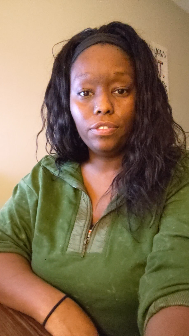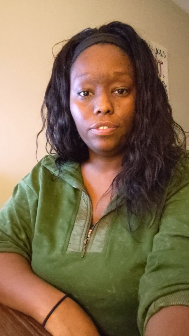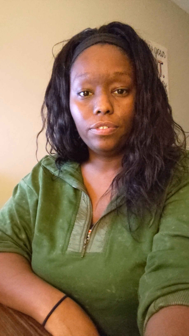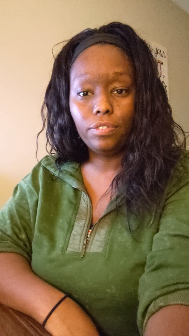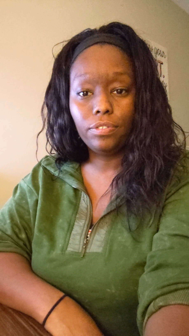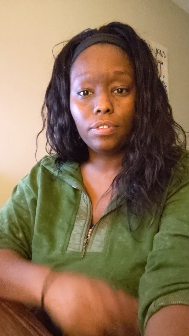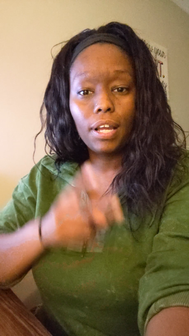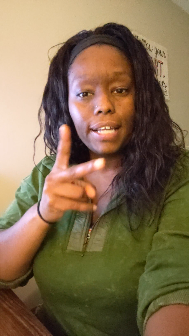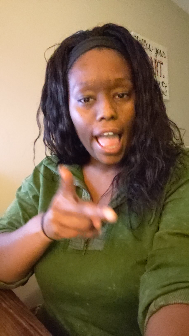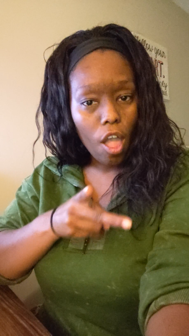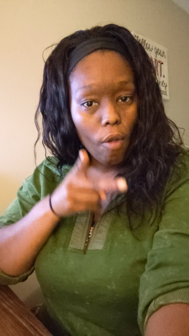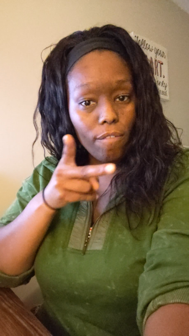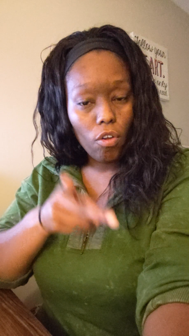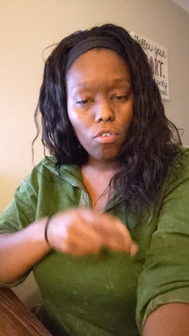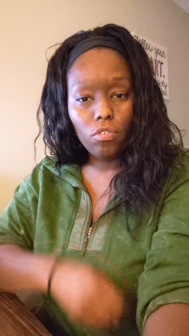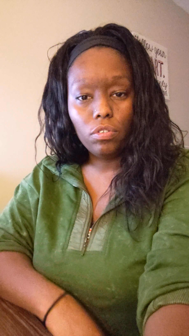careful